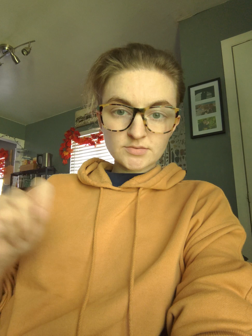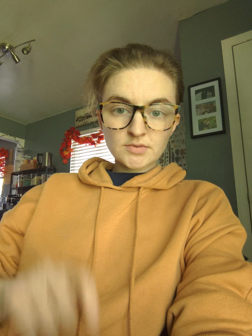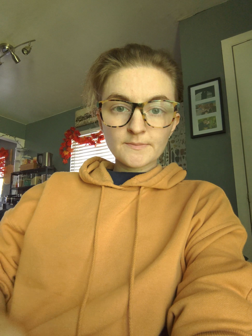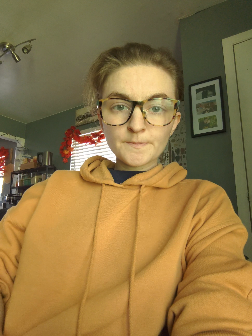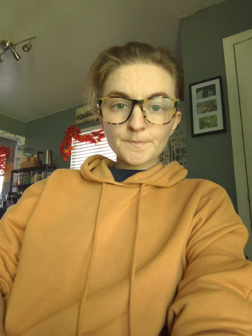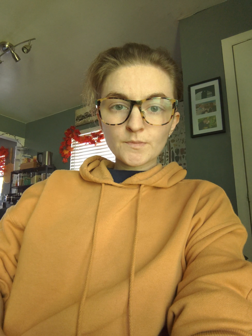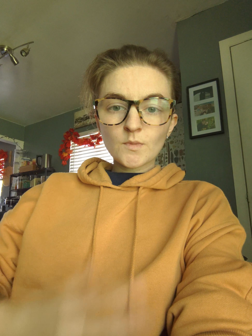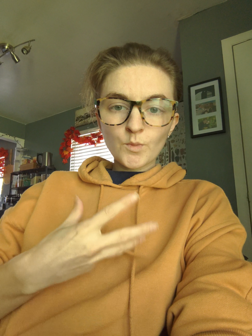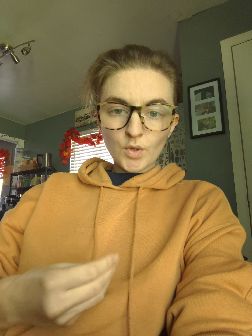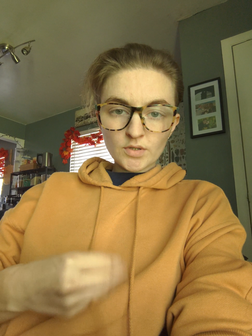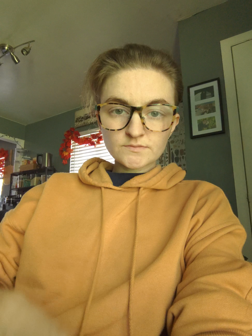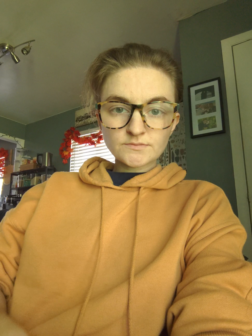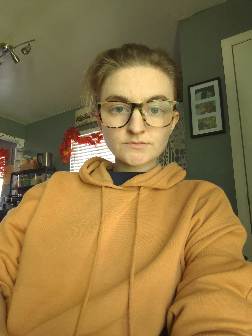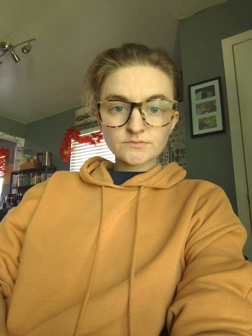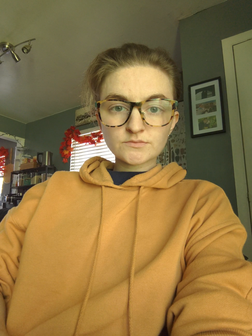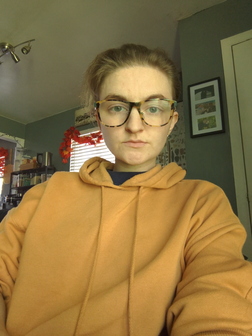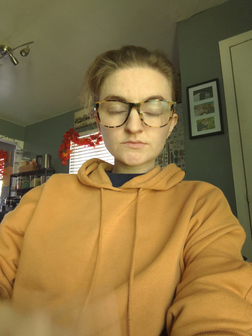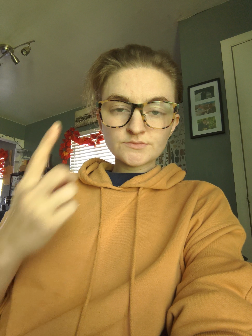poor